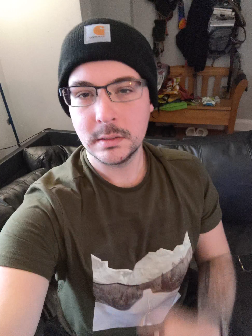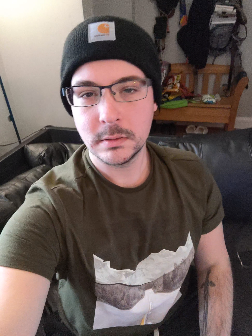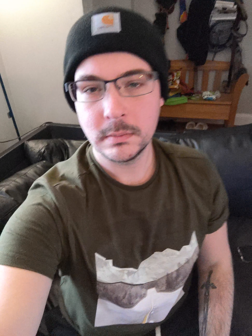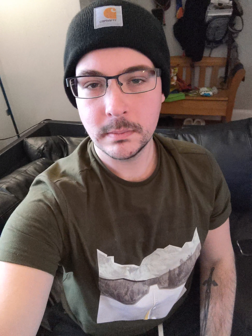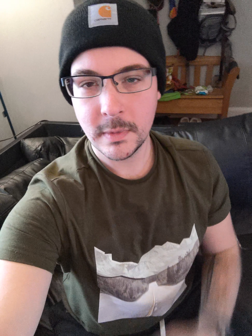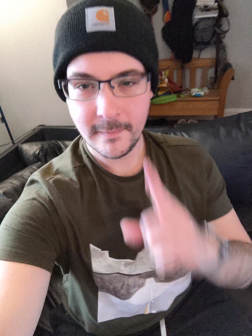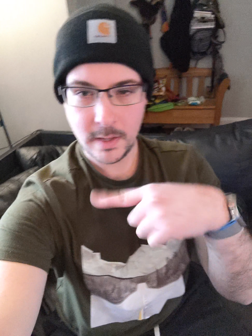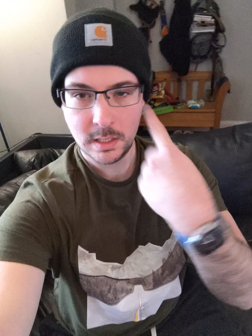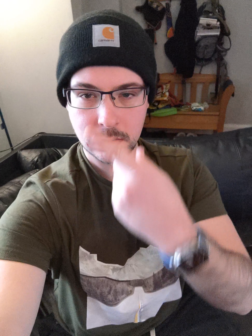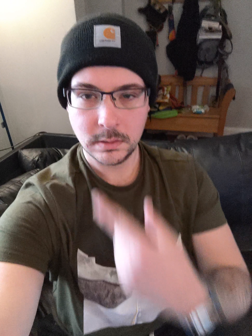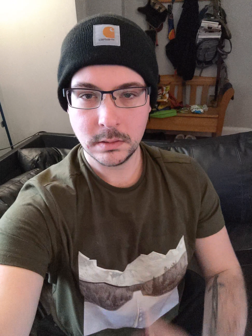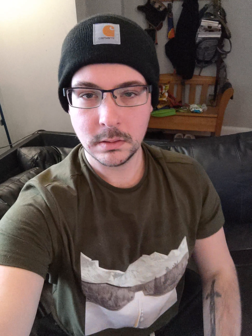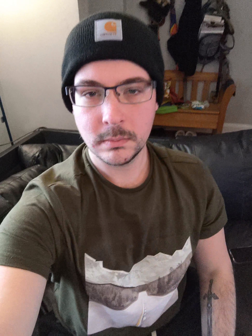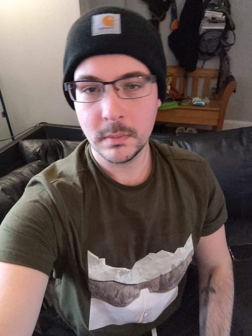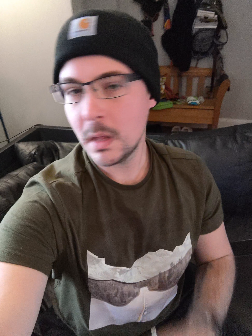face